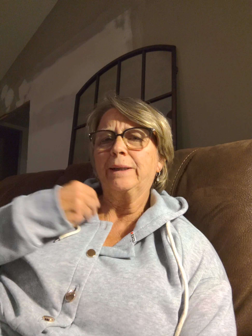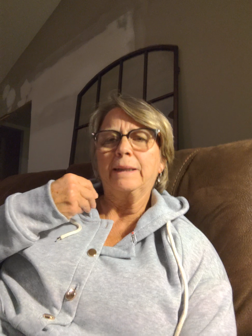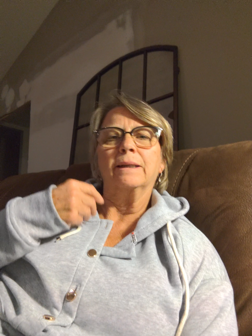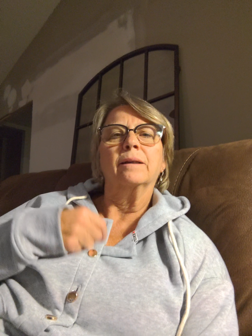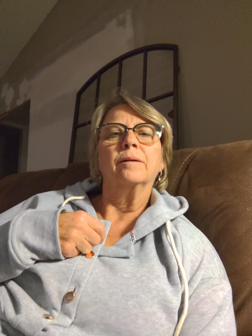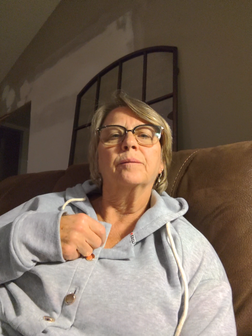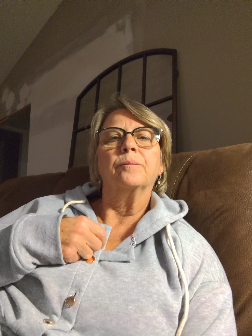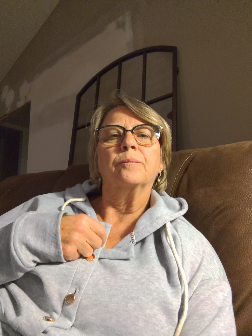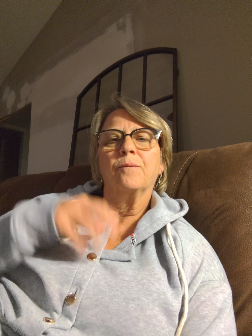pretty